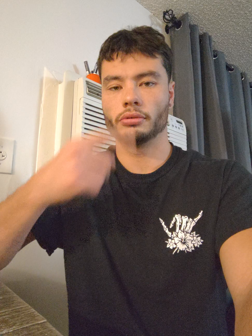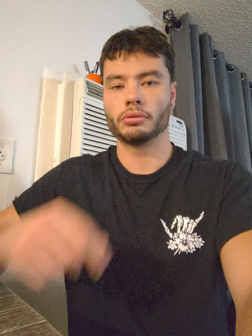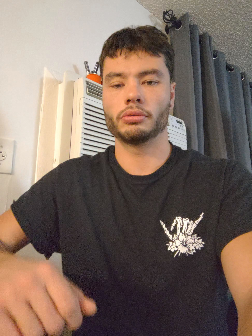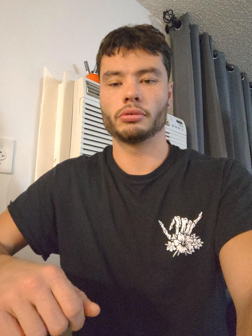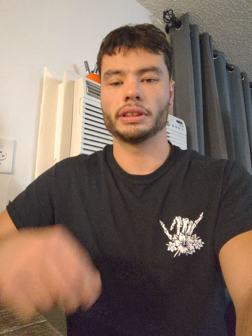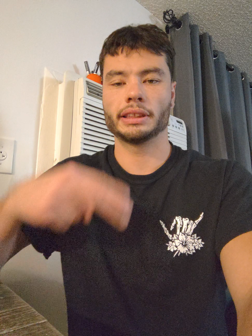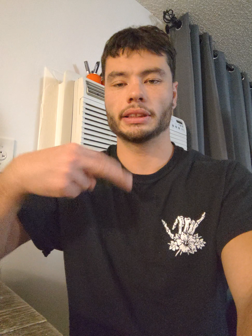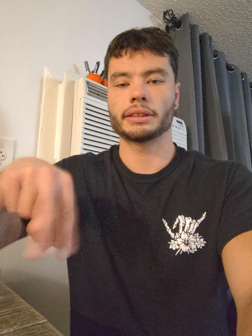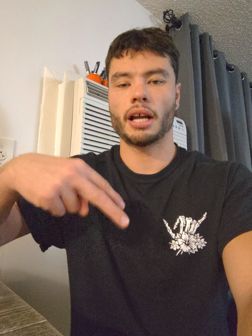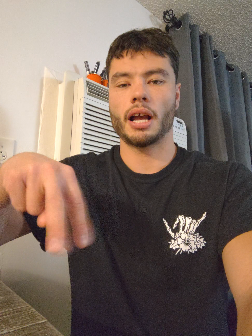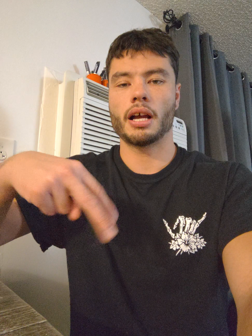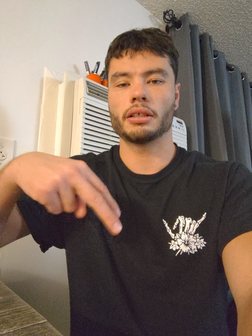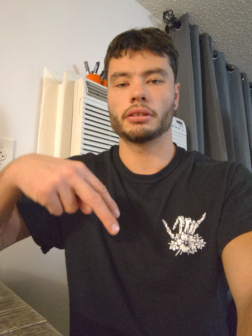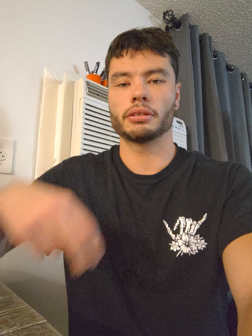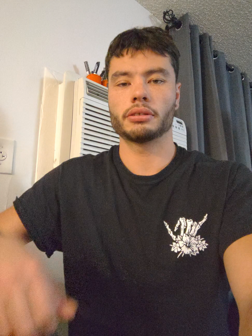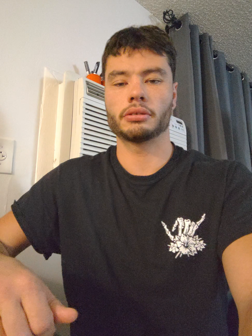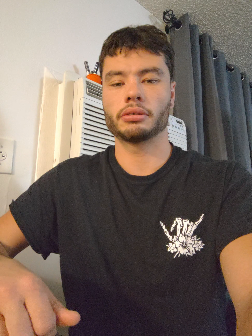dance